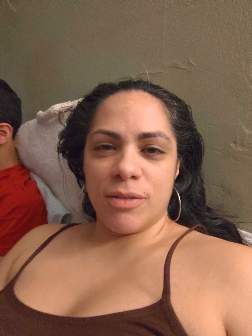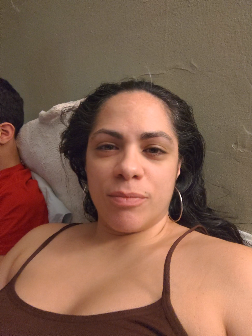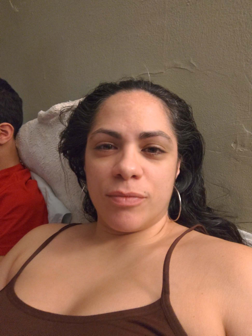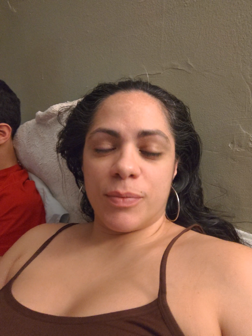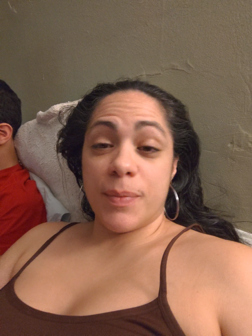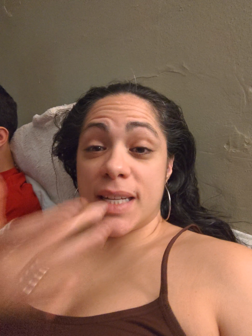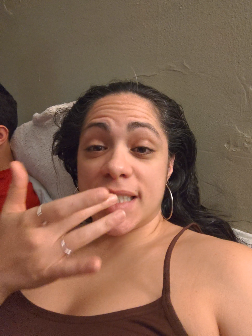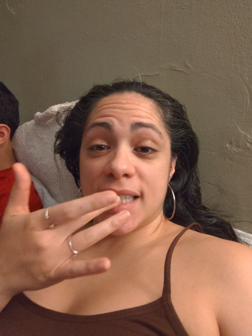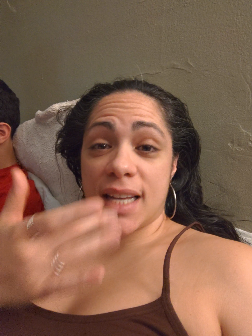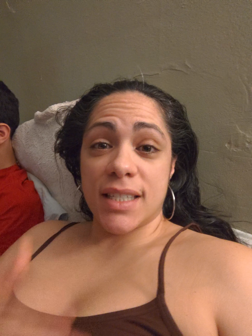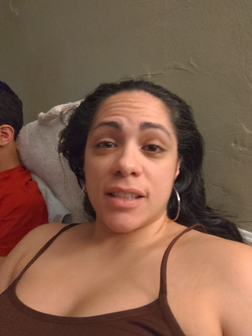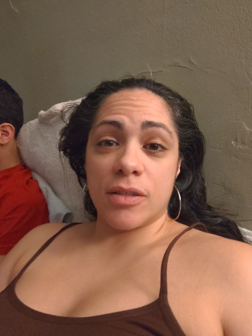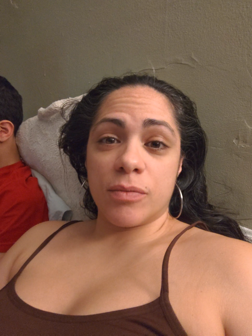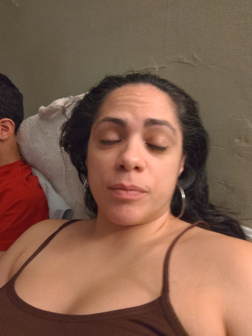taste